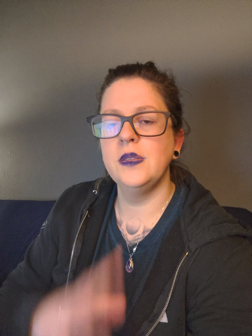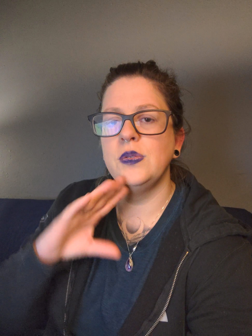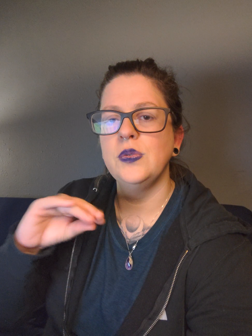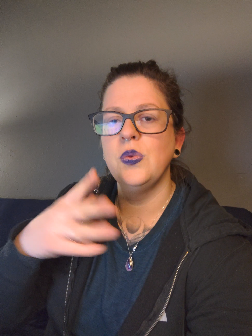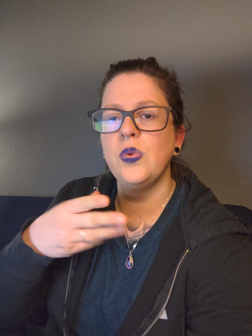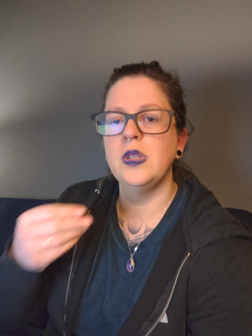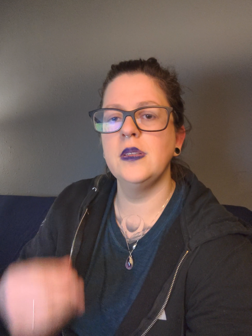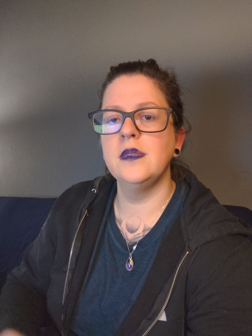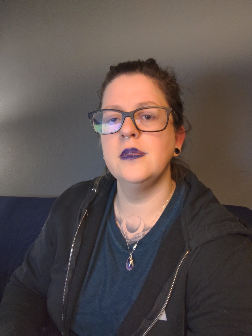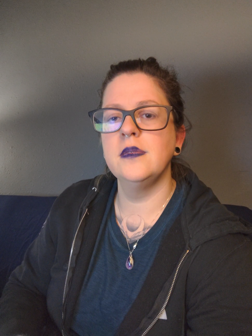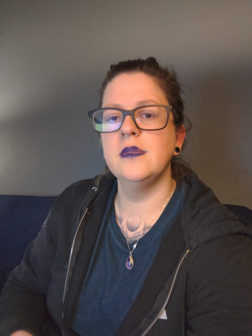story